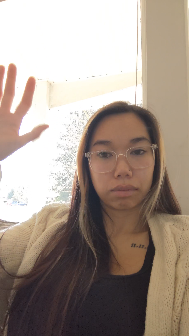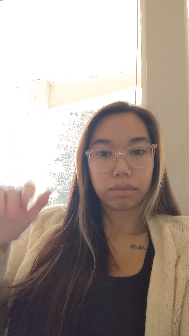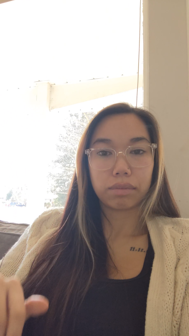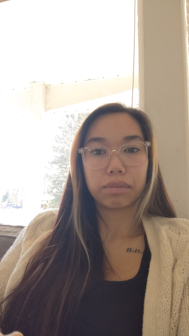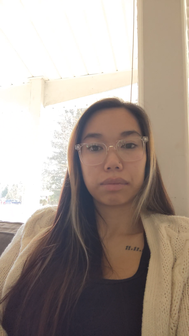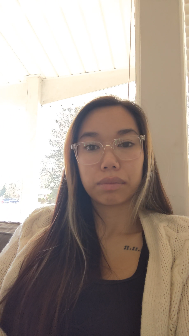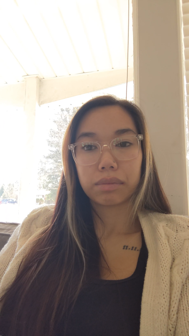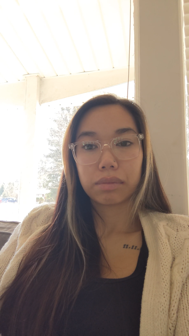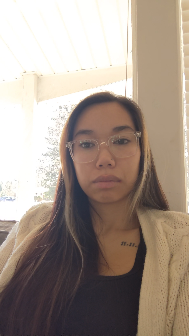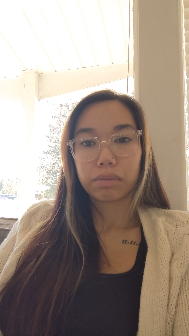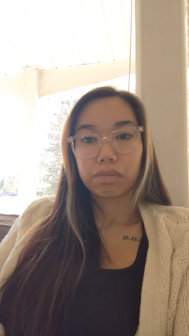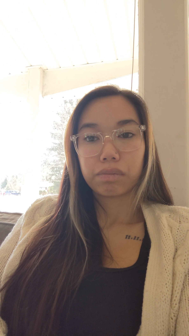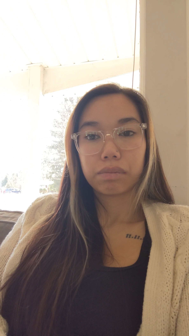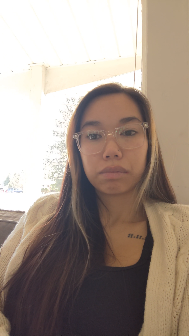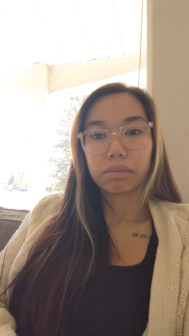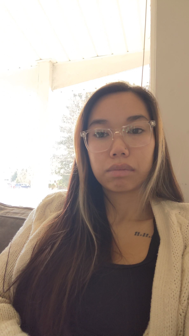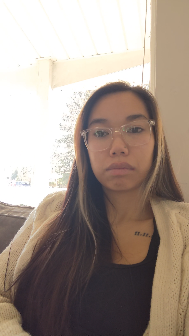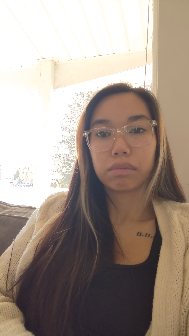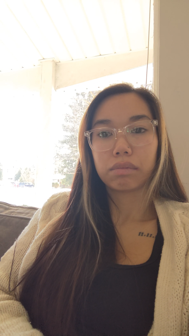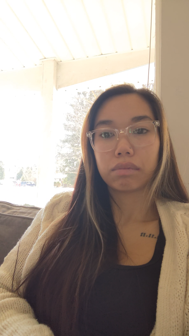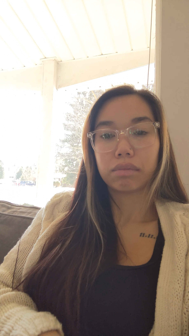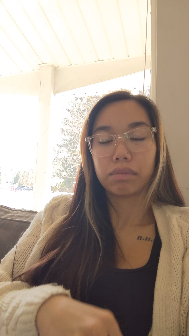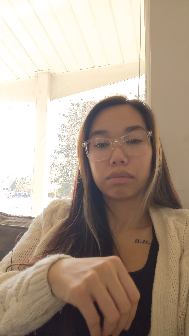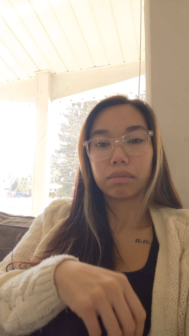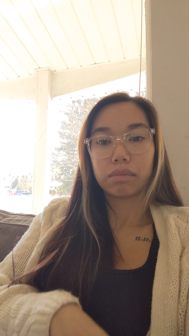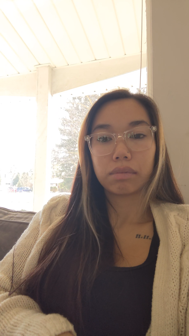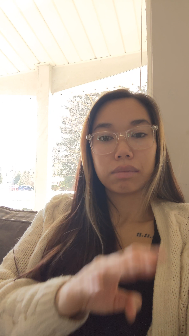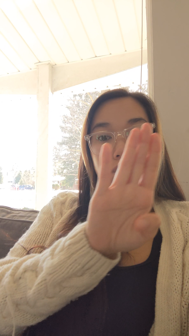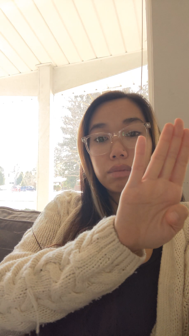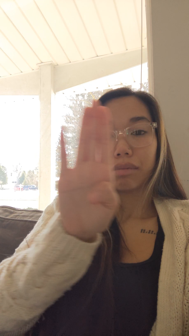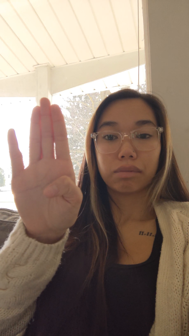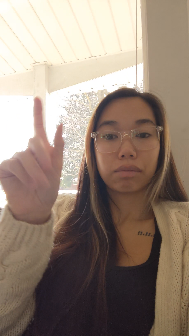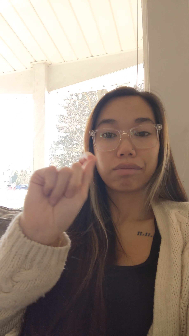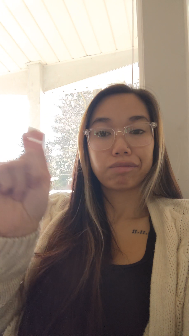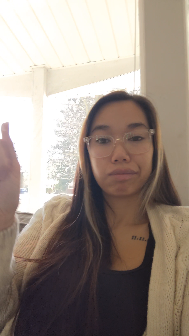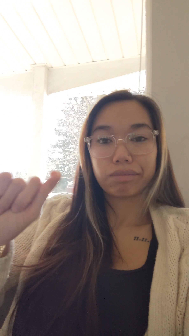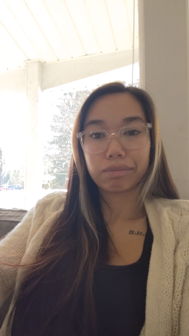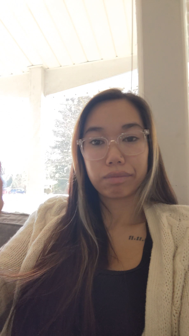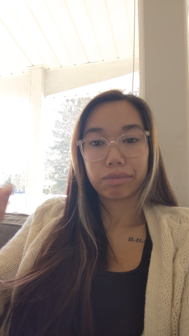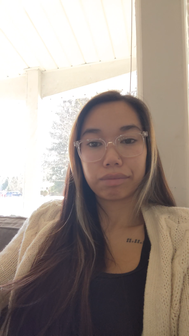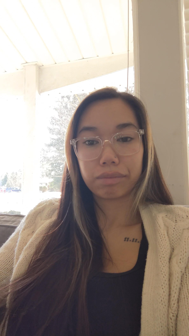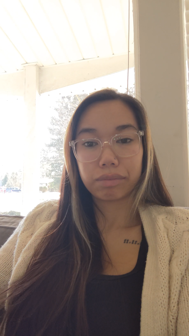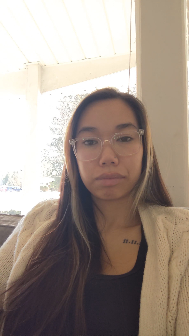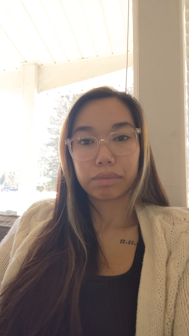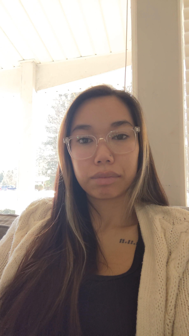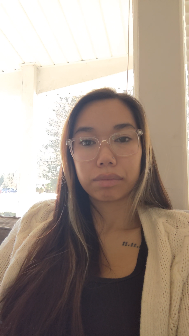chalk